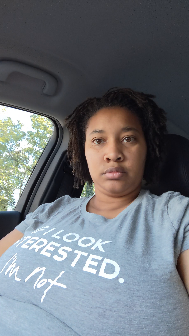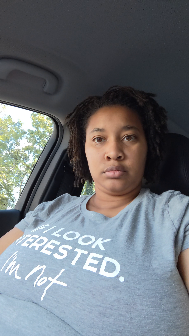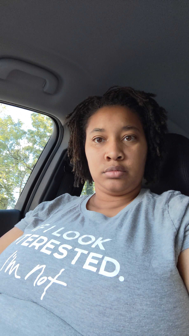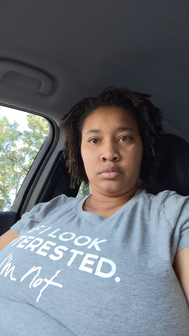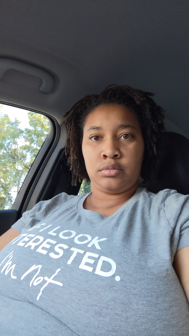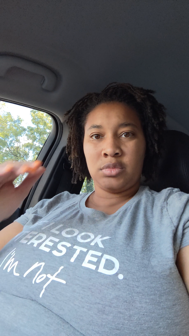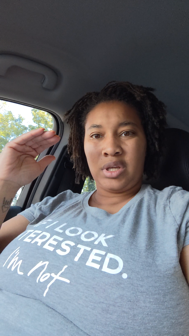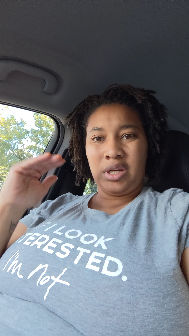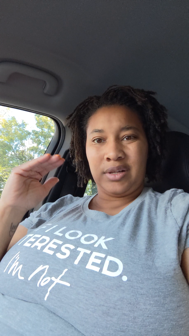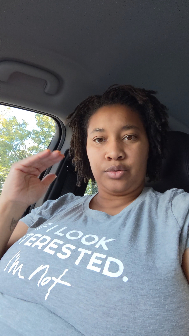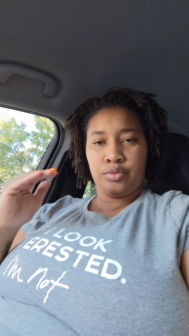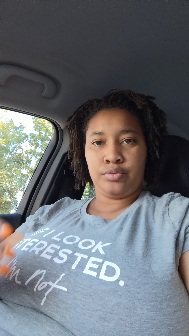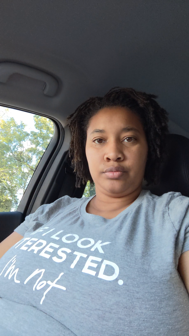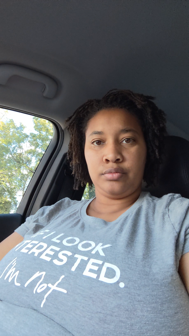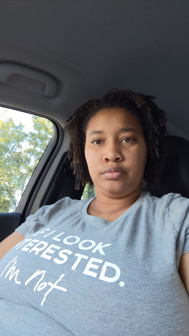little